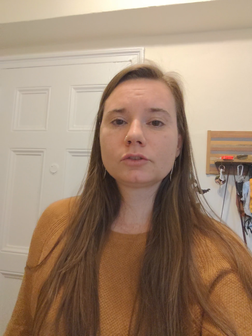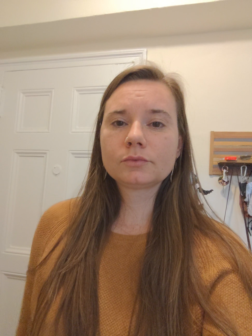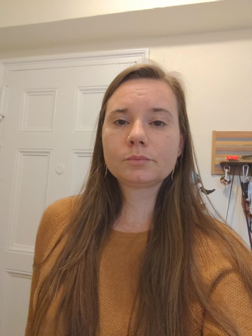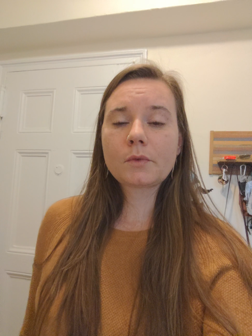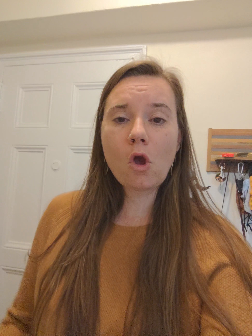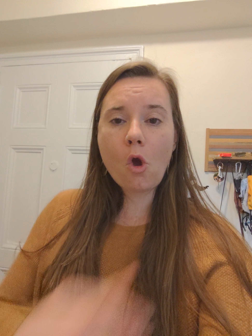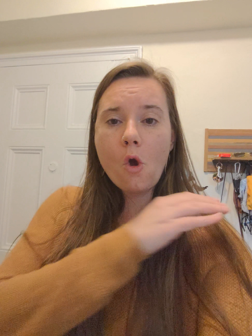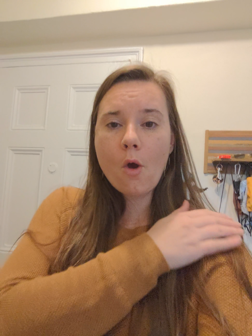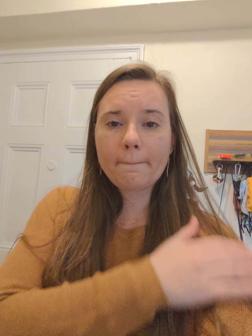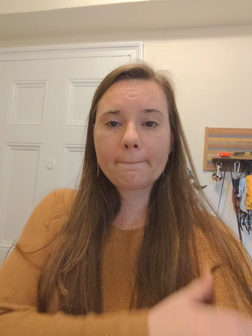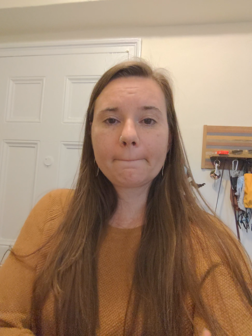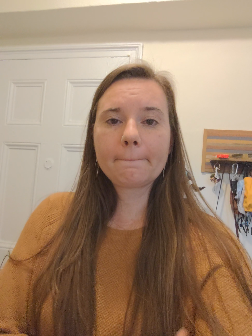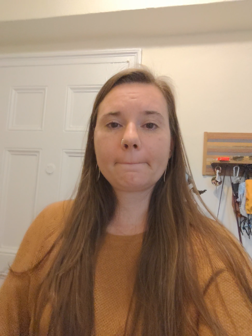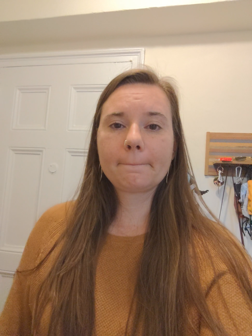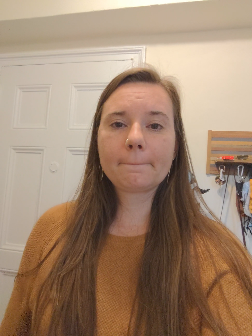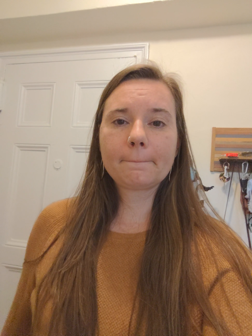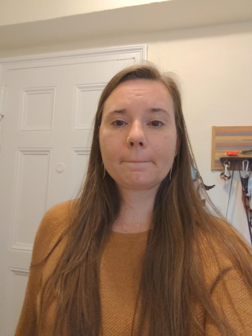arm